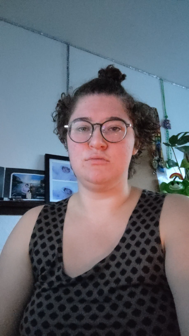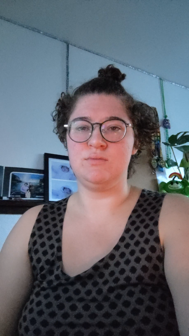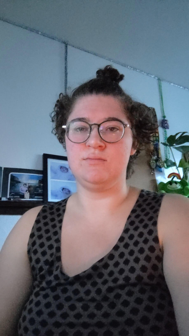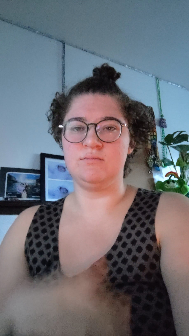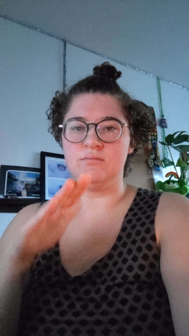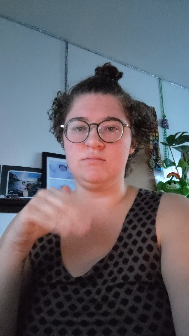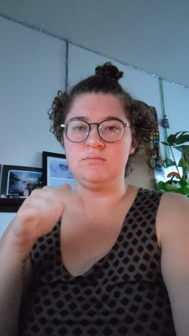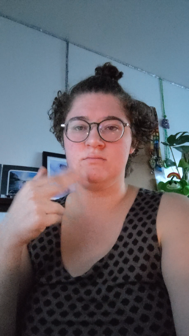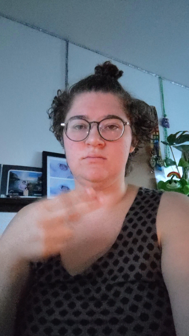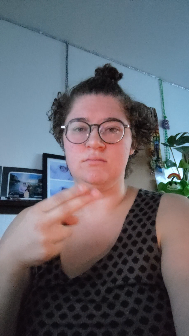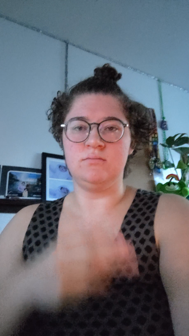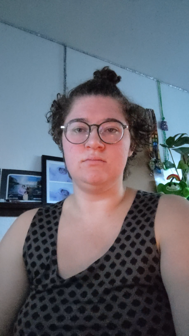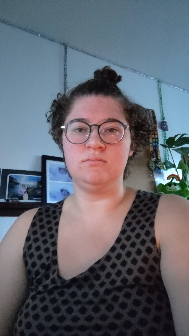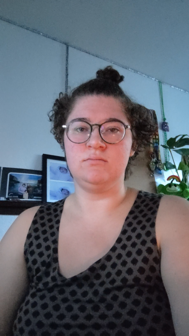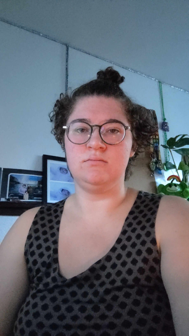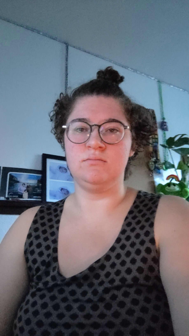pet's name